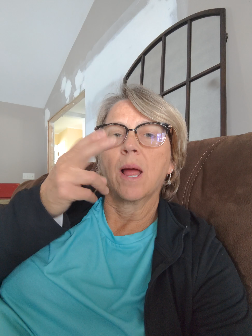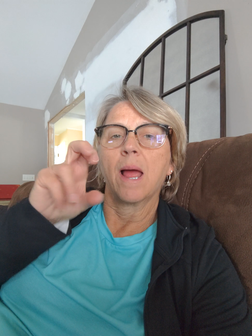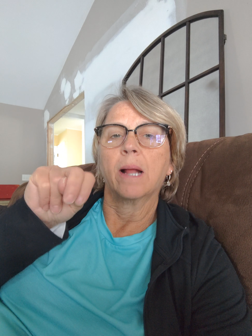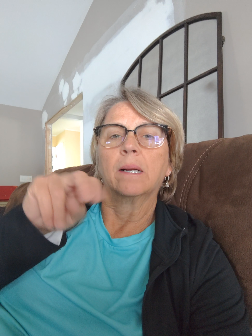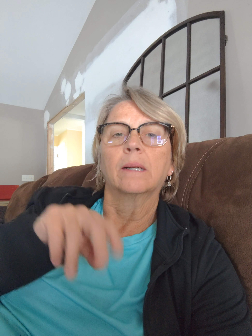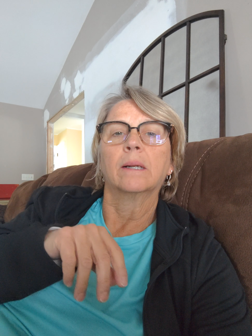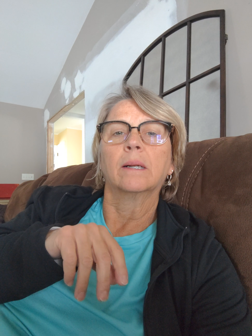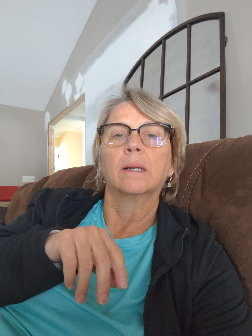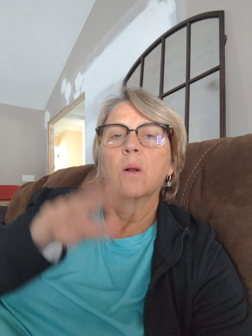hen